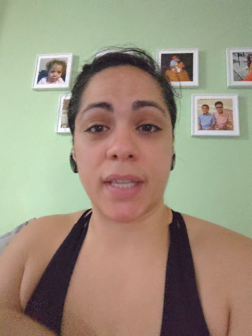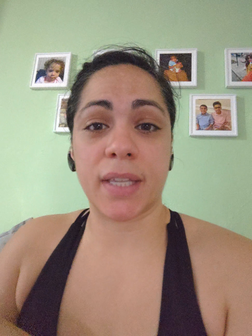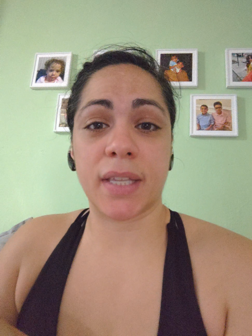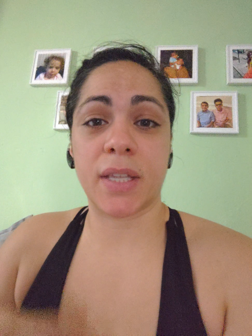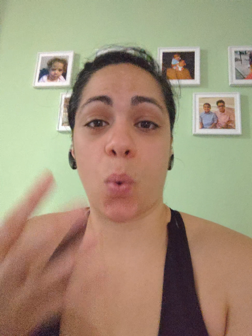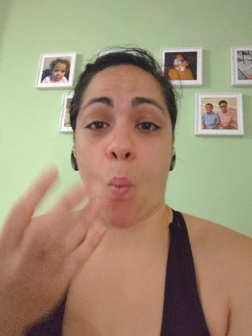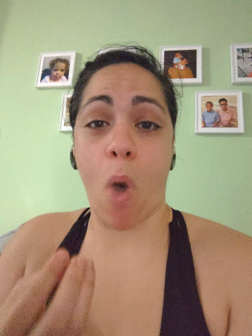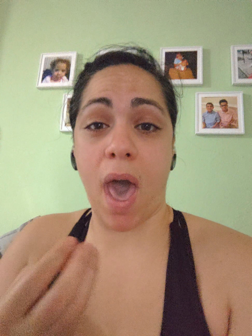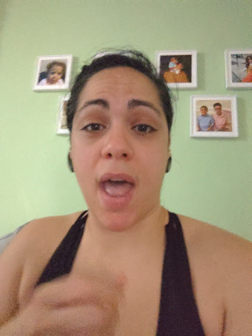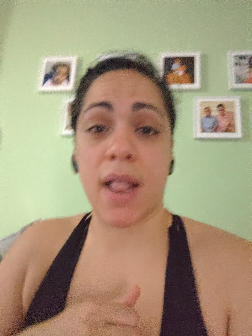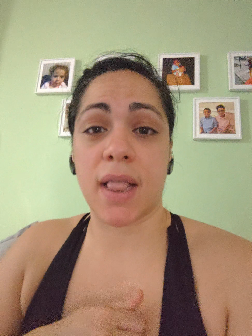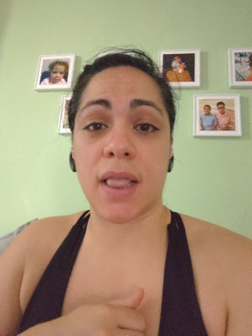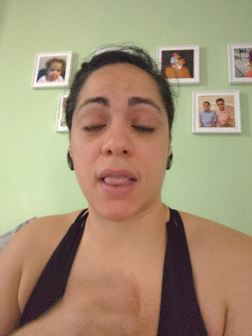wet